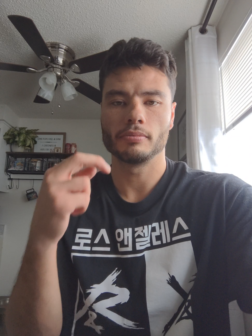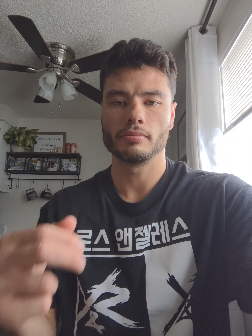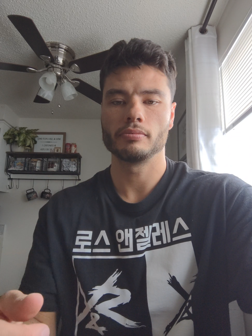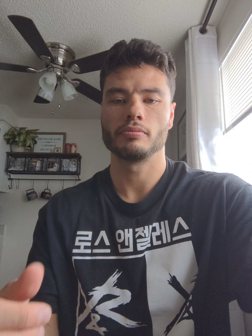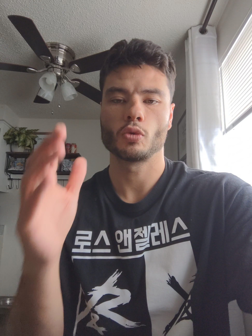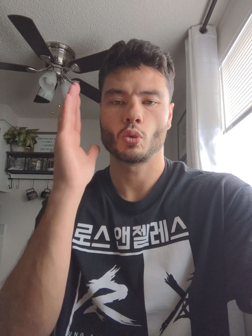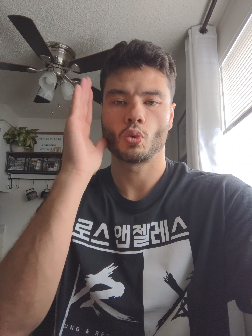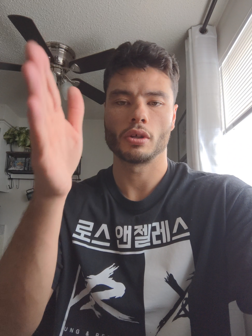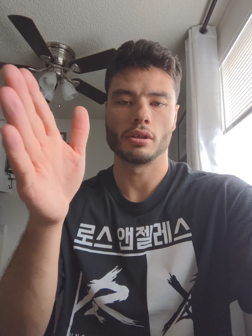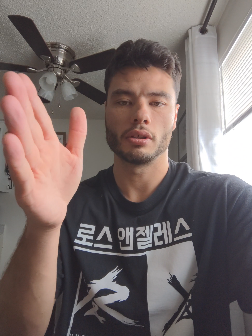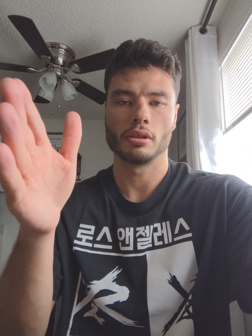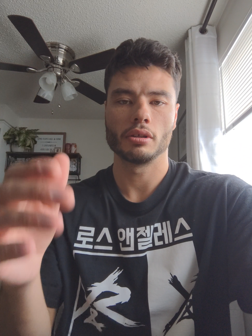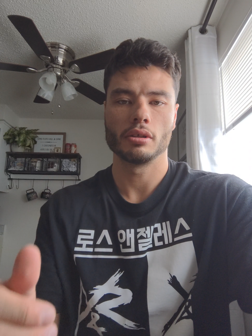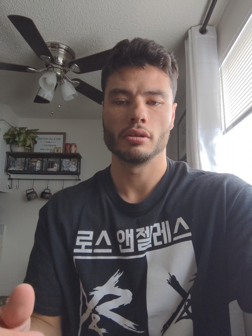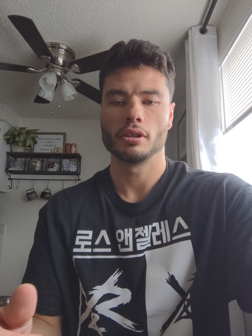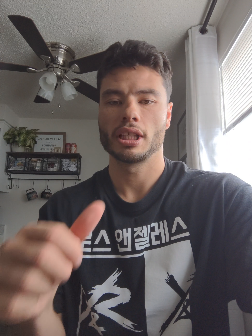will